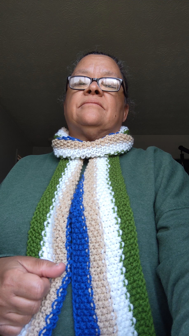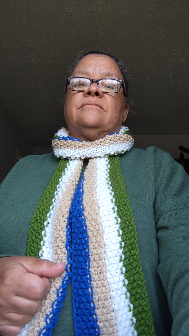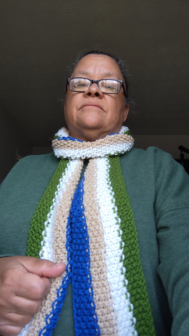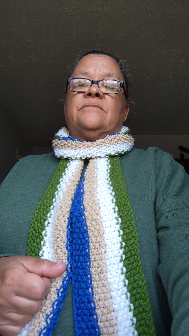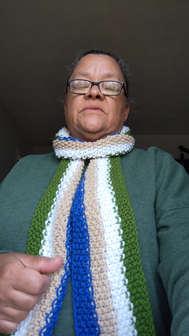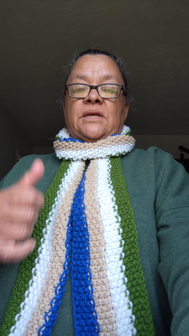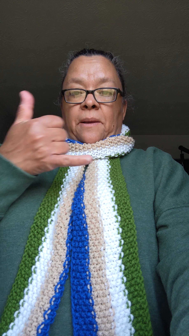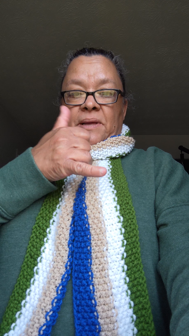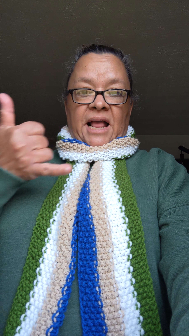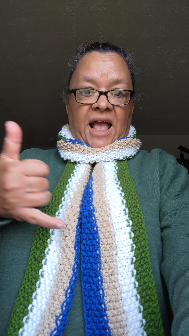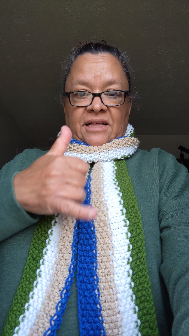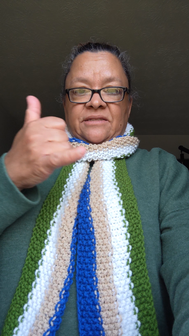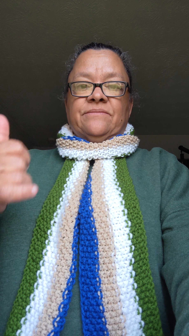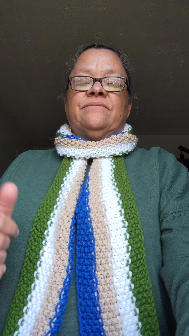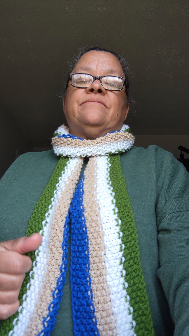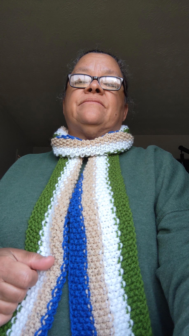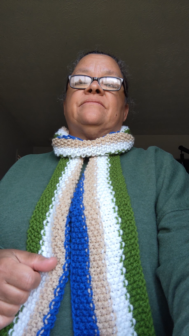play